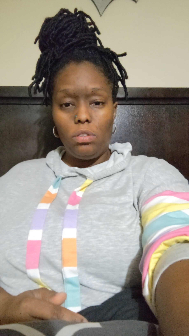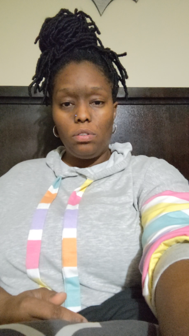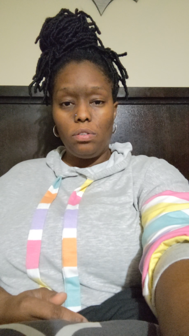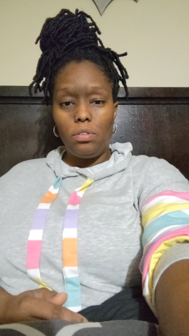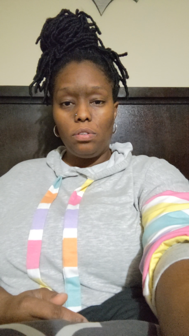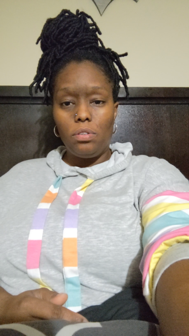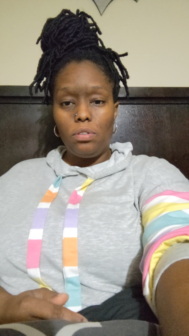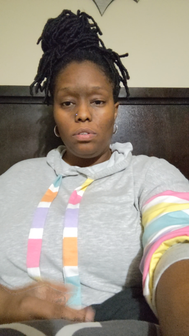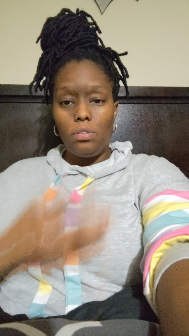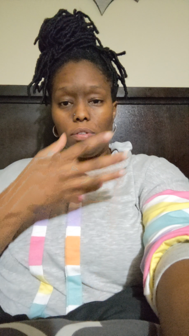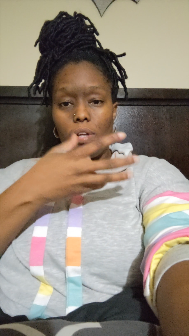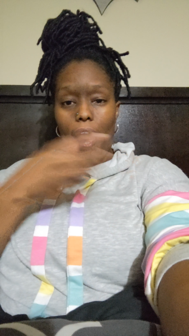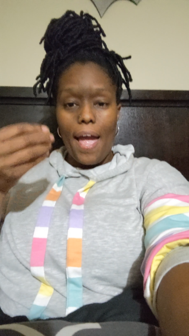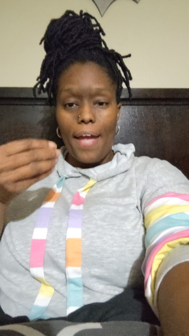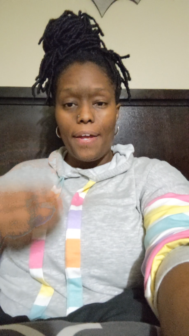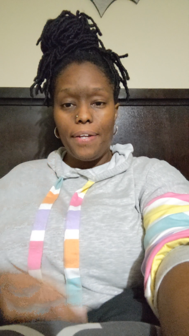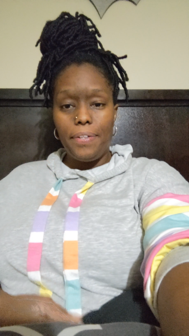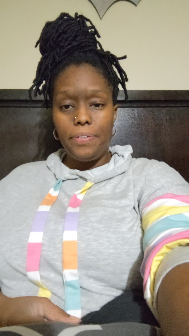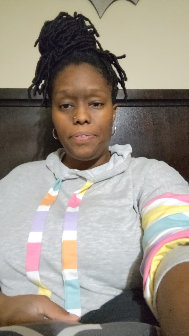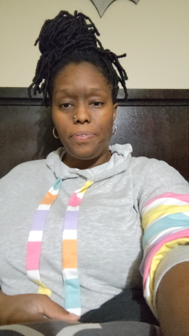and